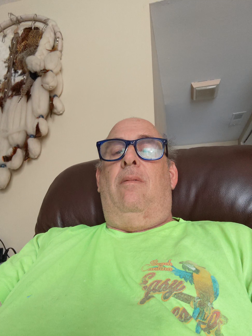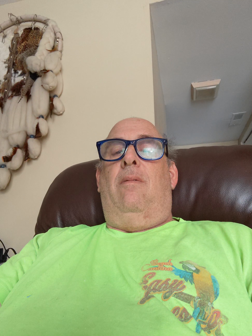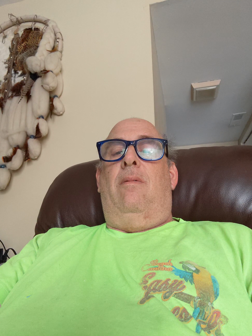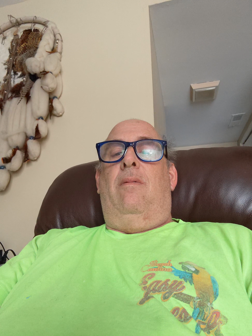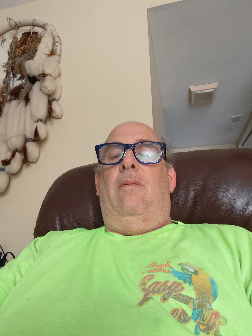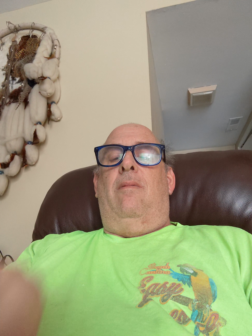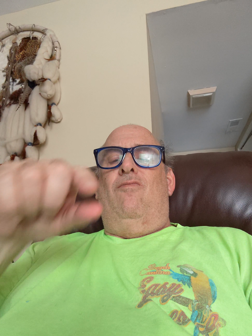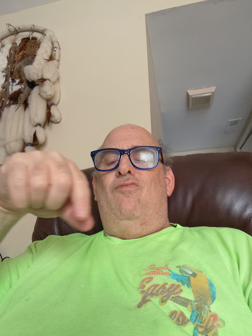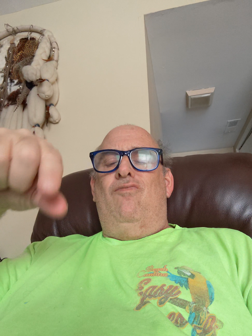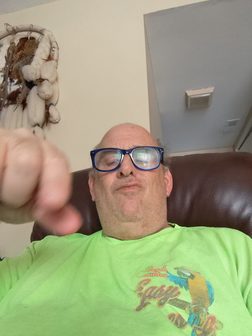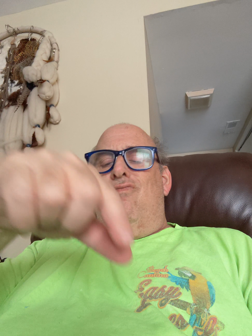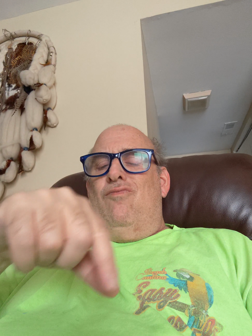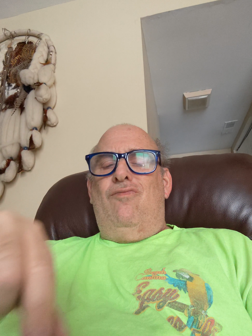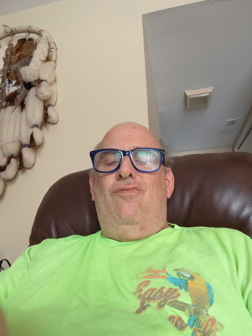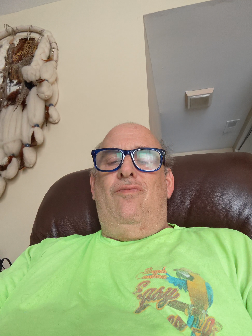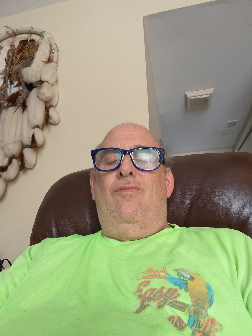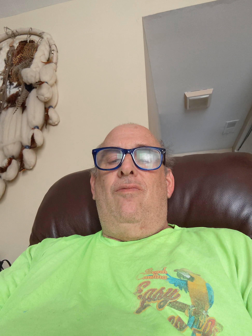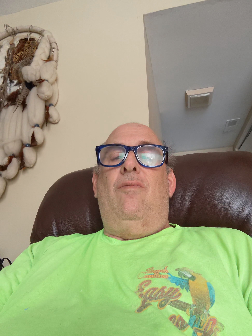puzzle